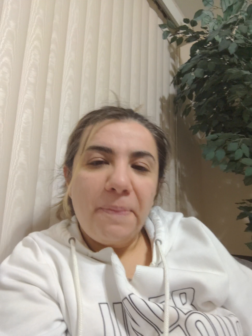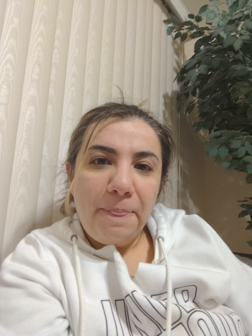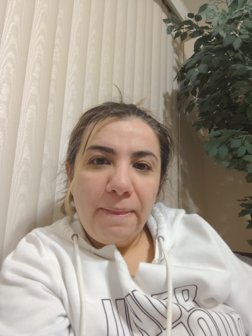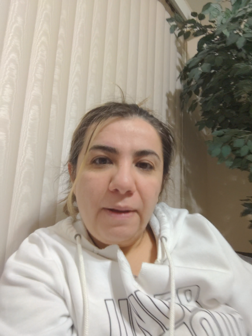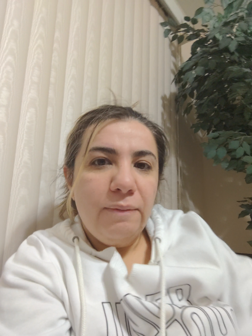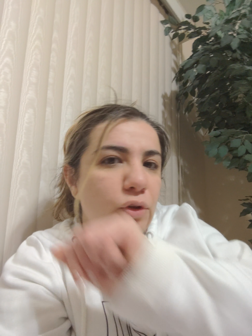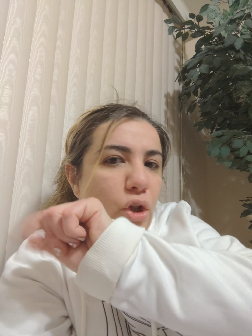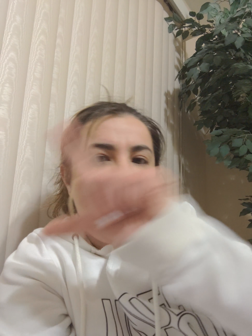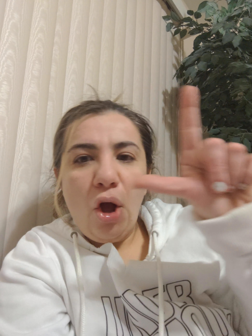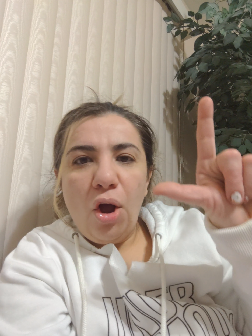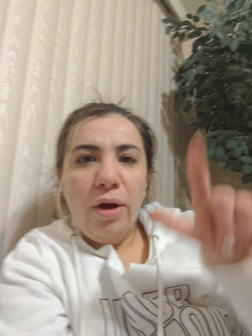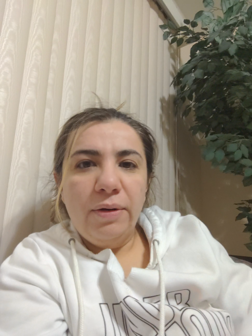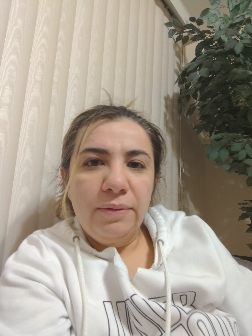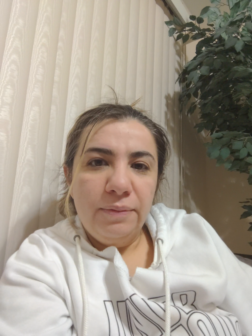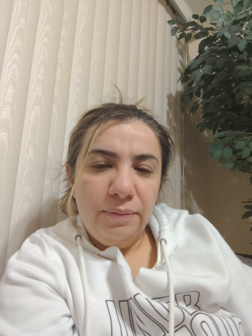all